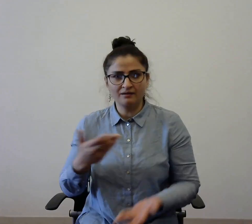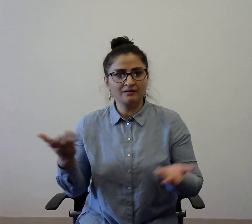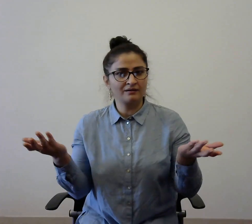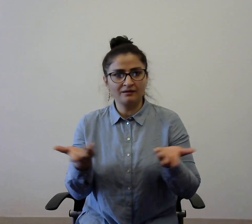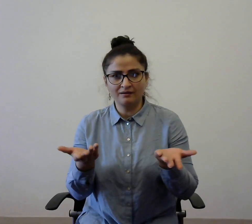hansı